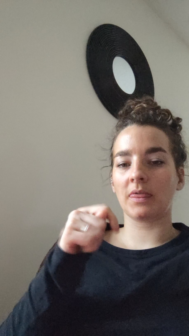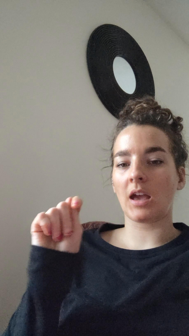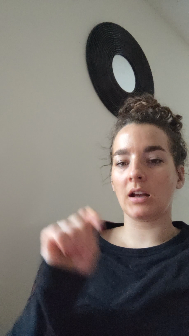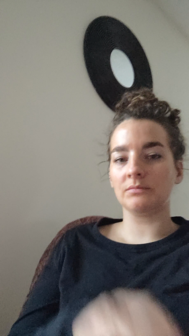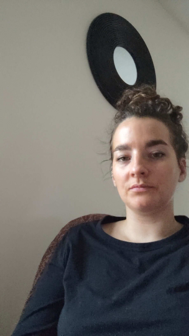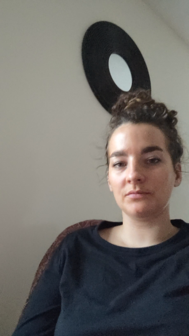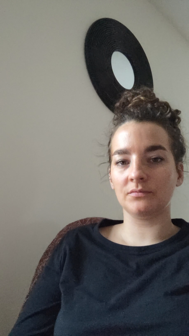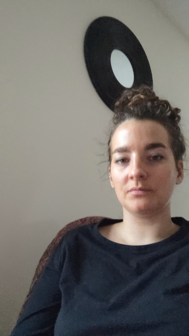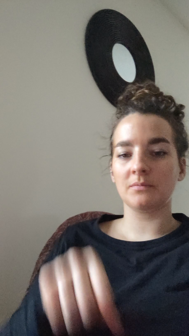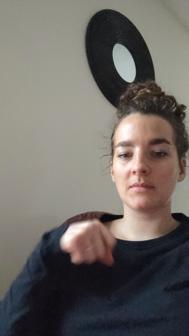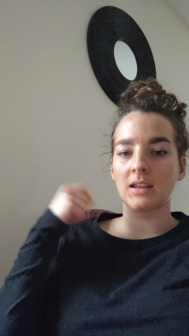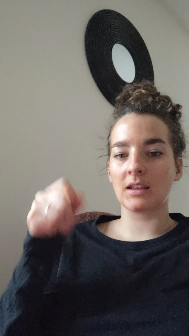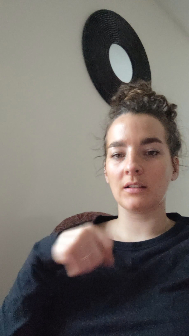bicycle